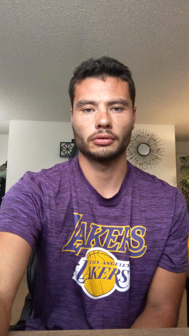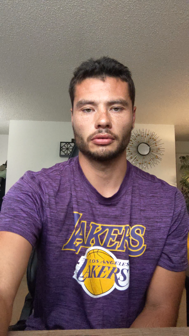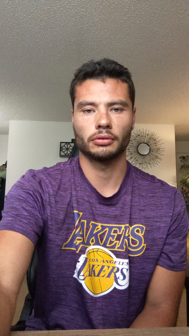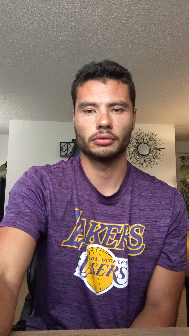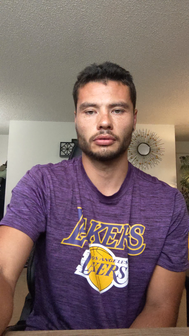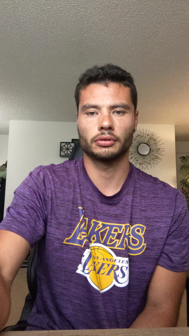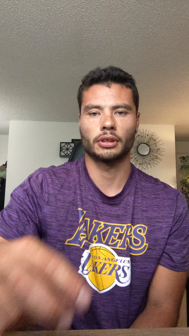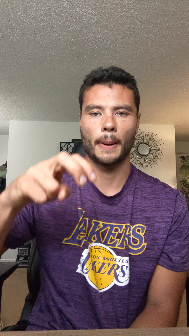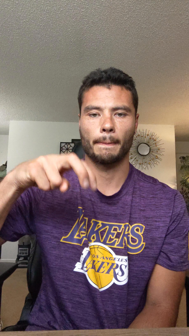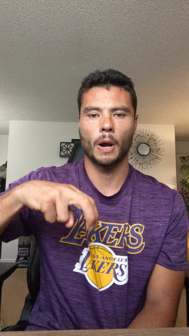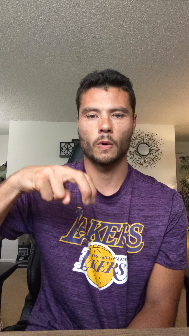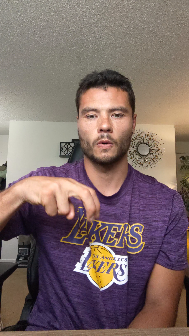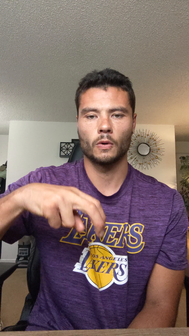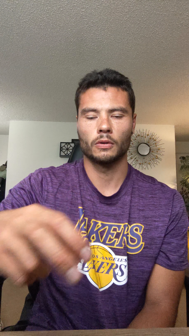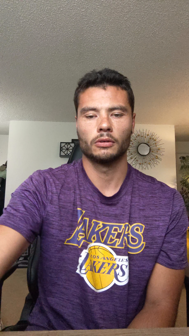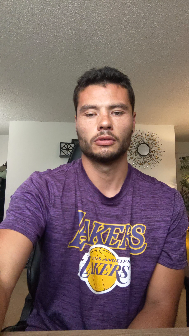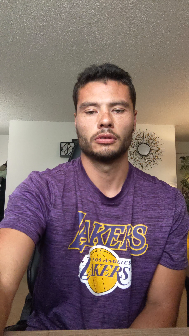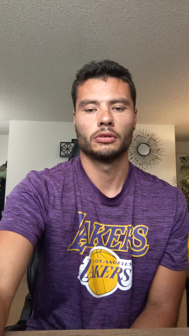potato